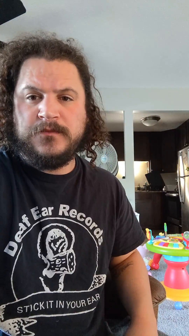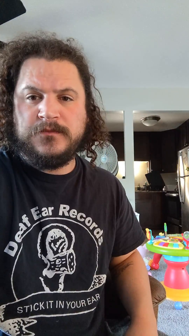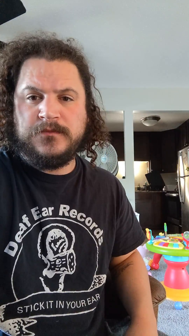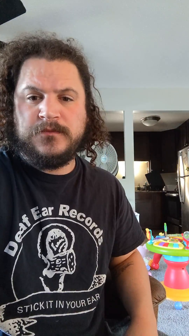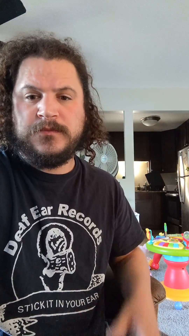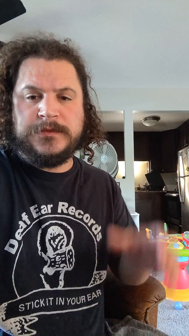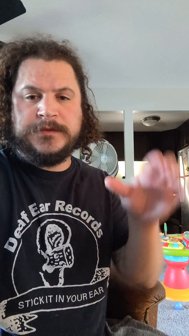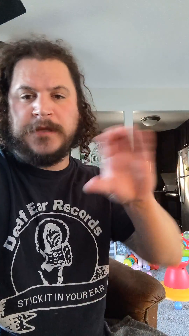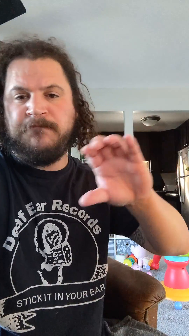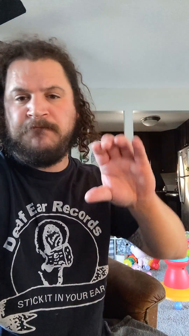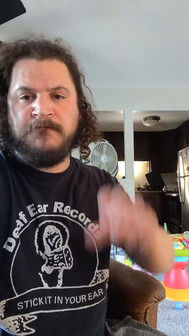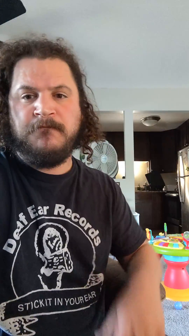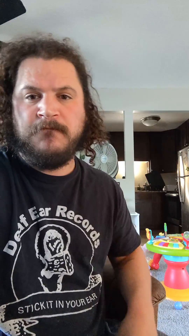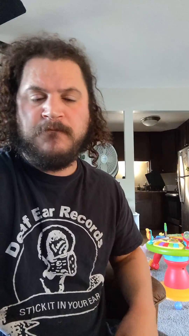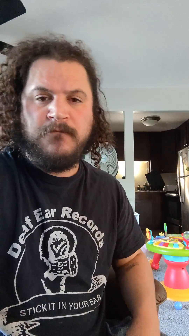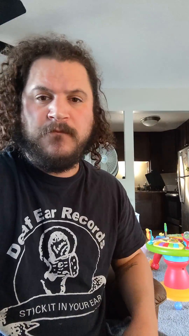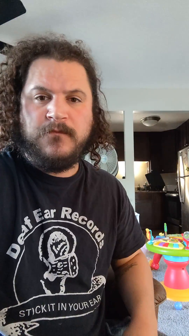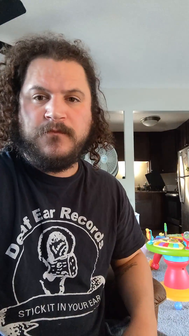dump